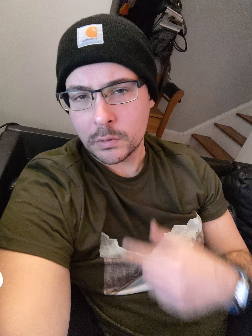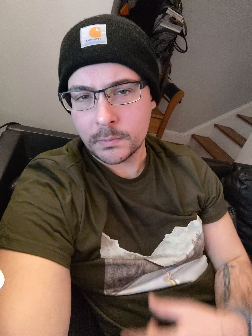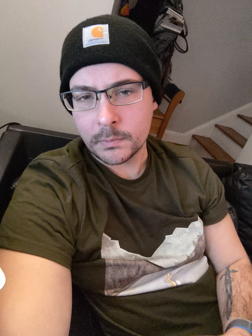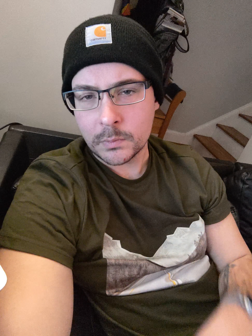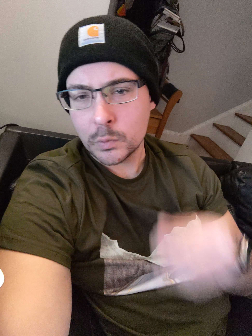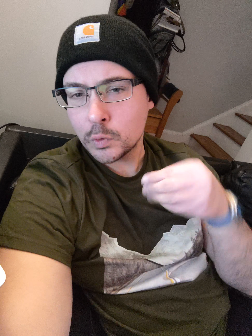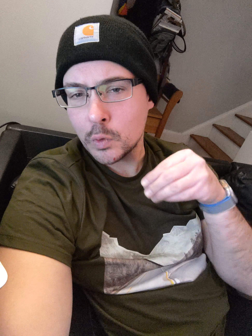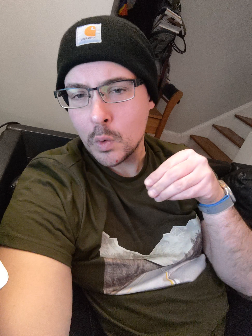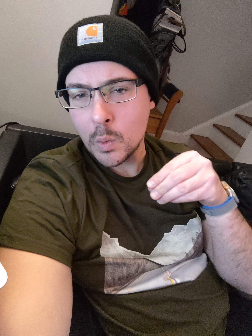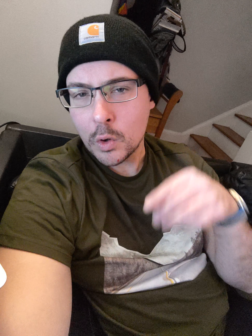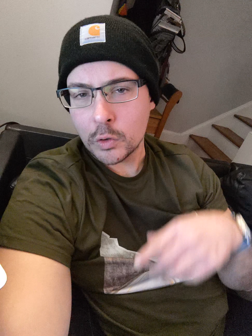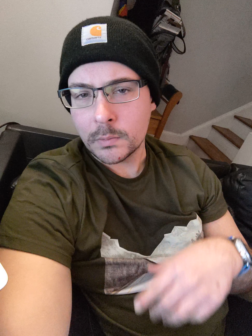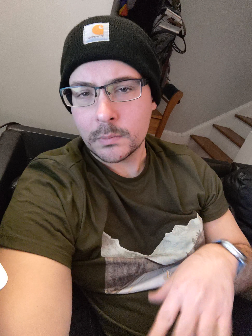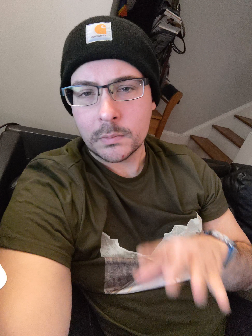store